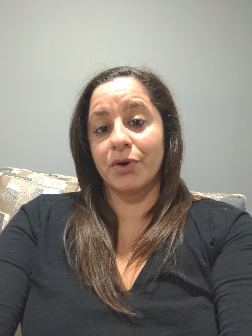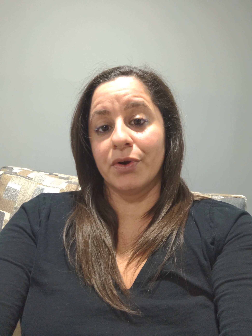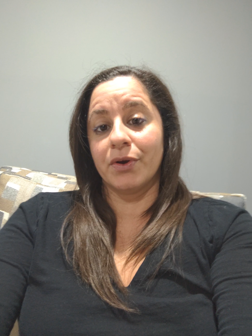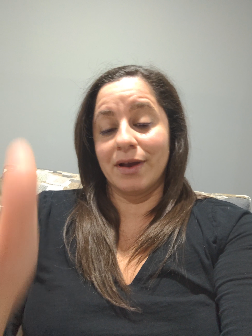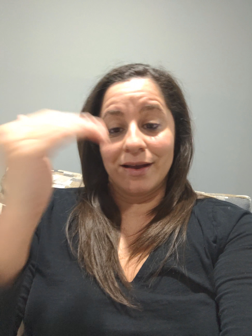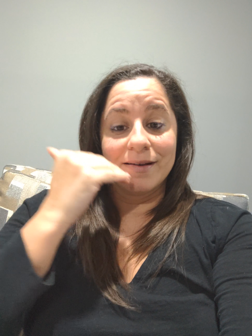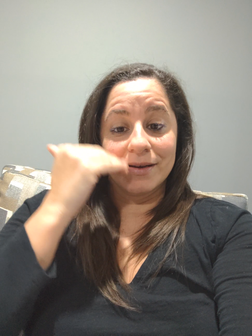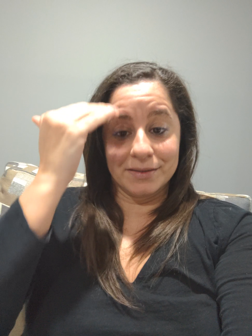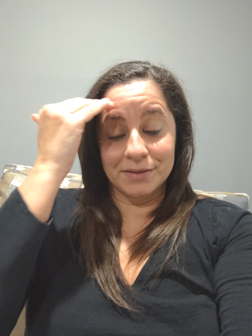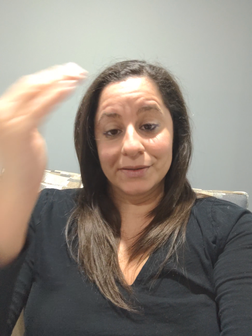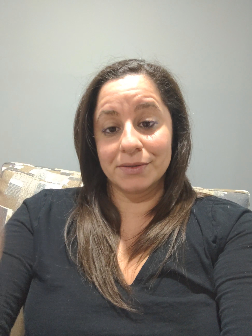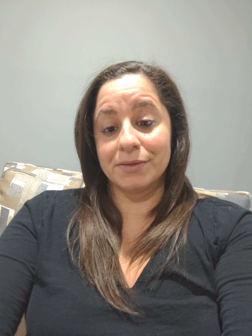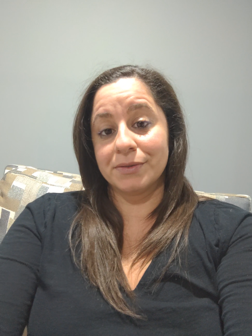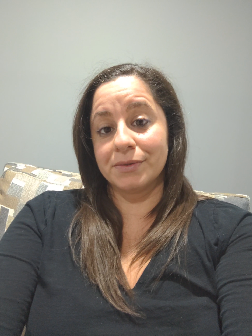head